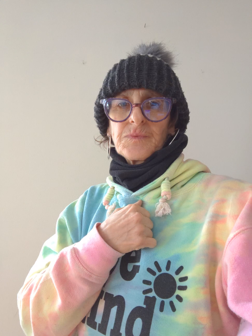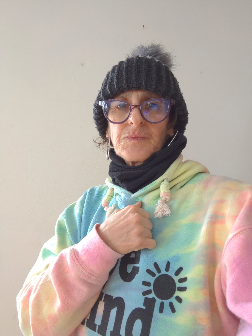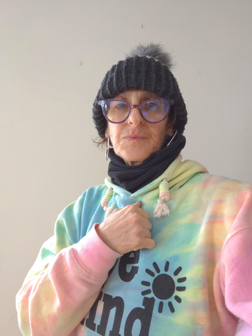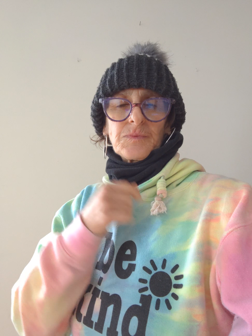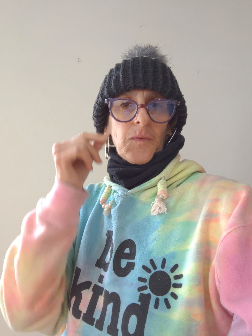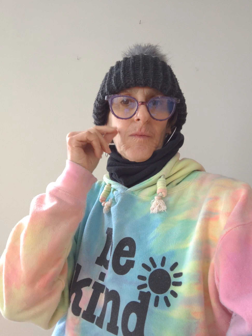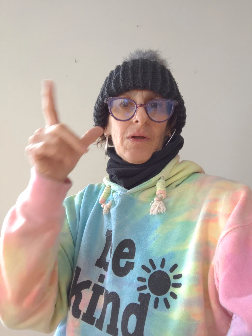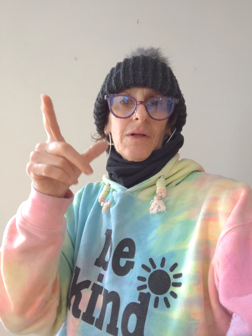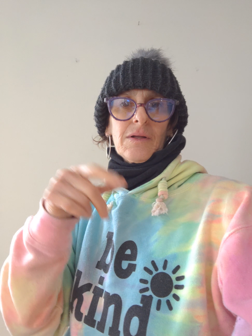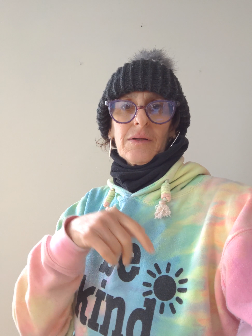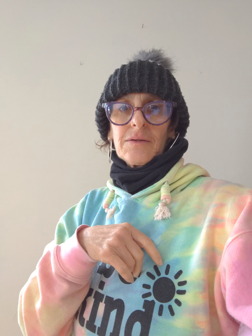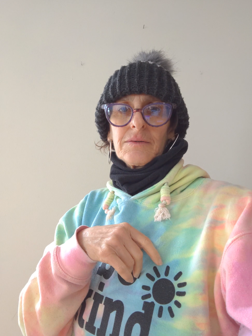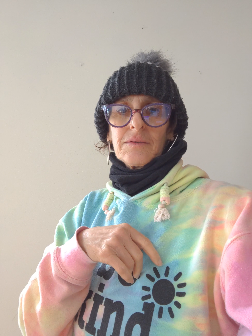awake